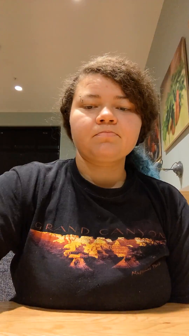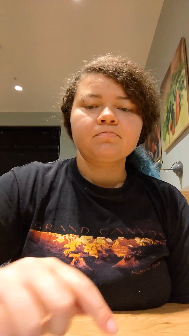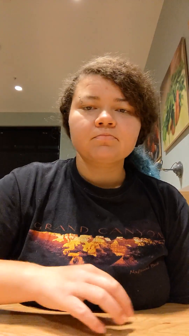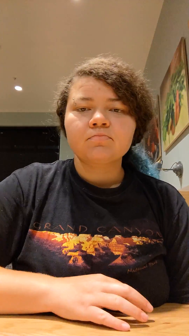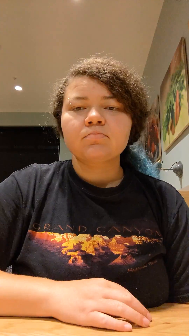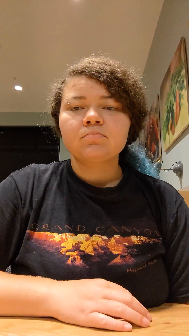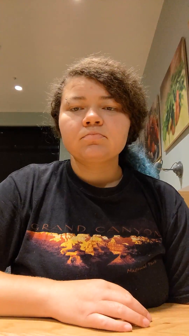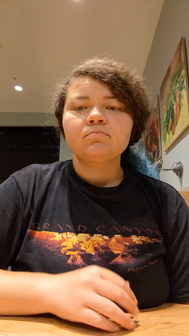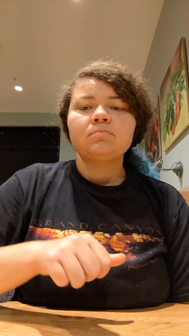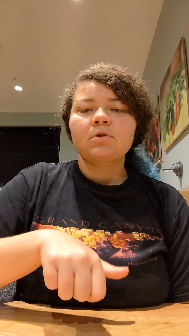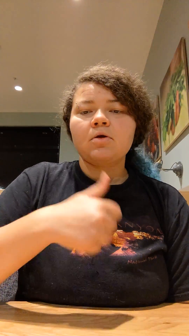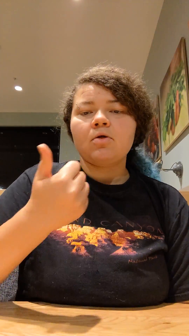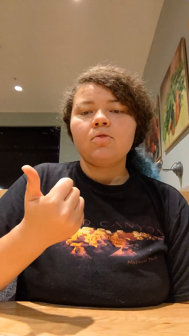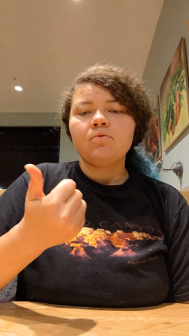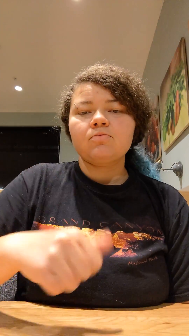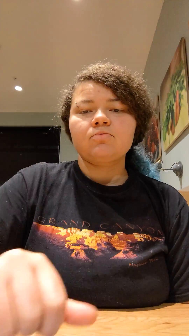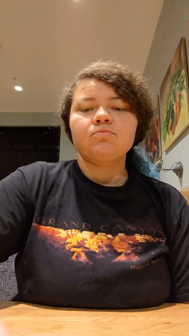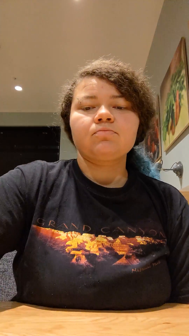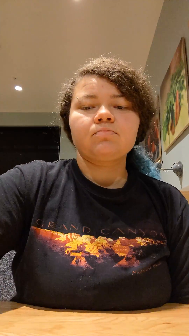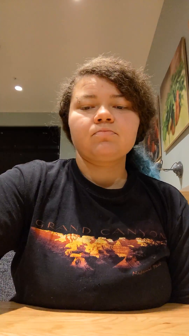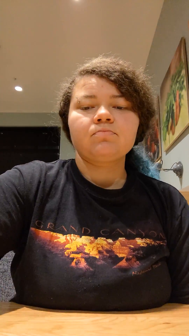other